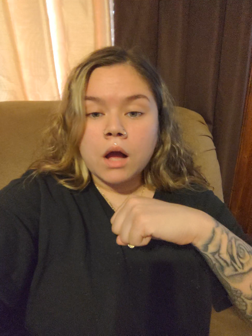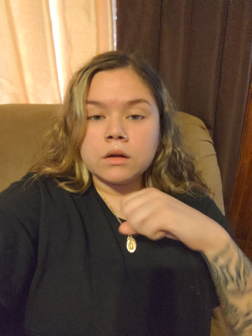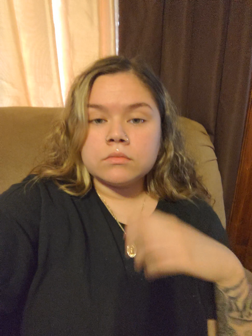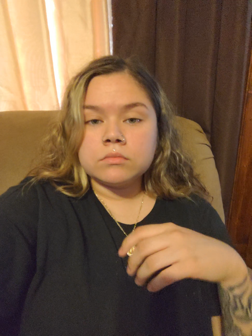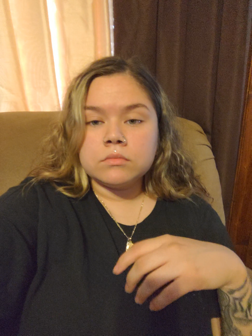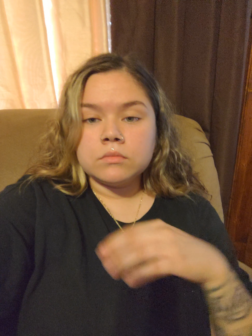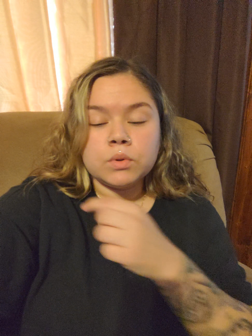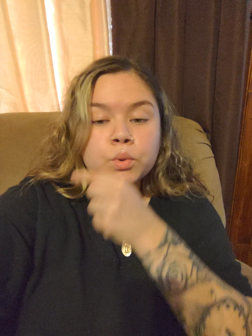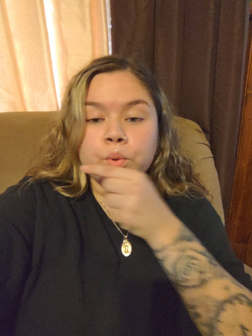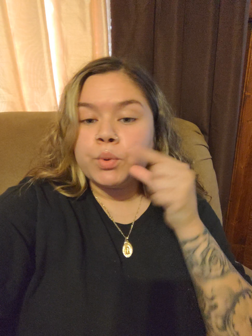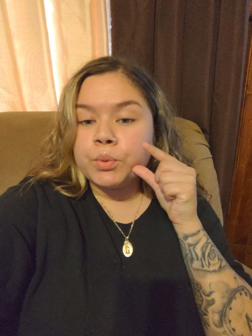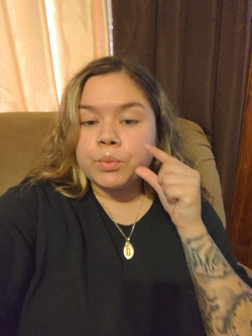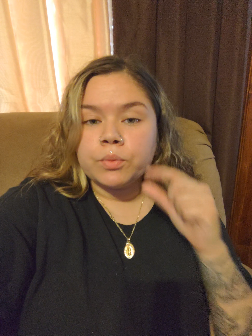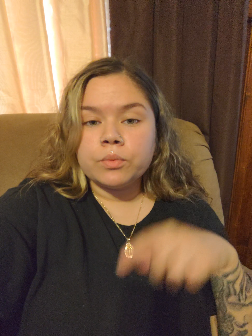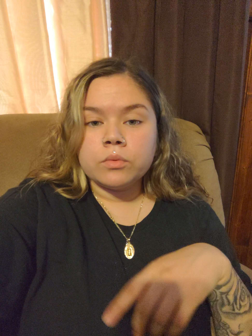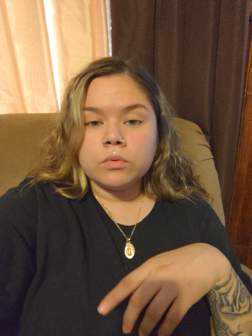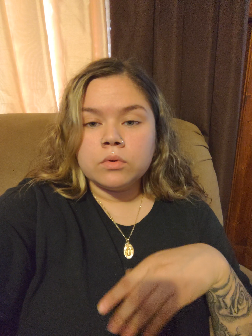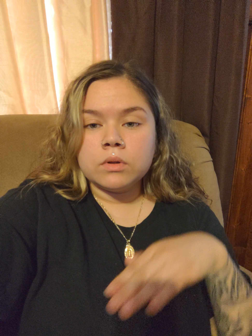glue